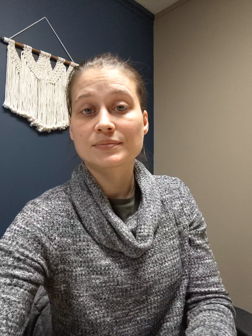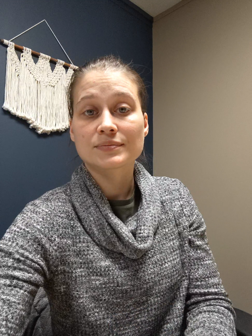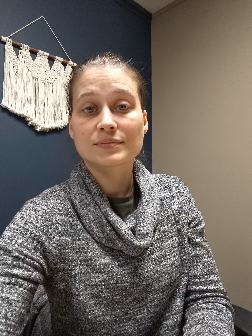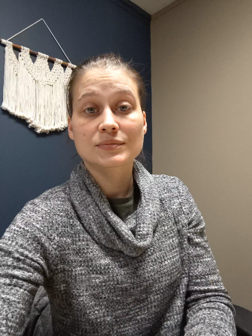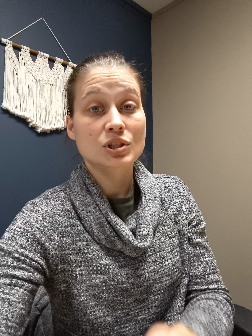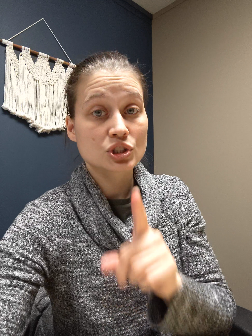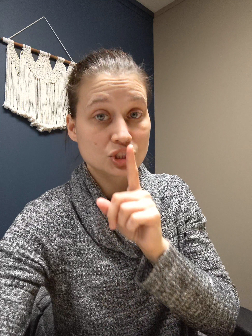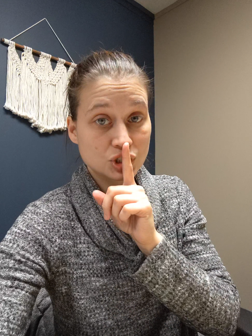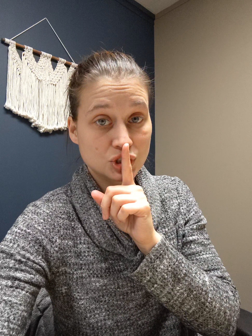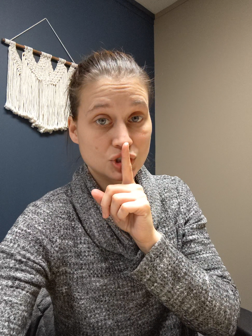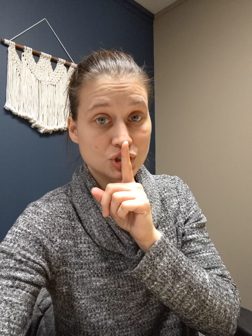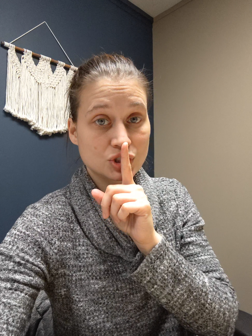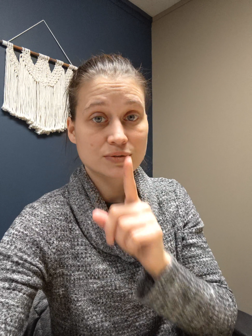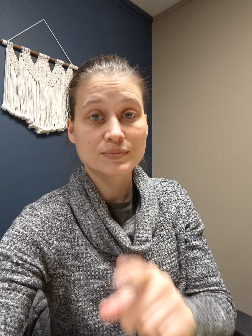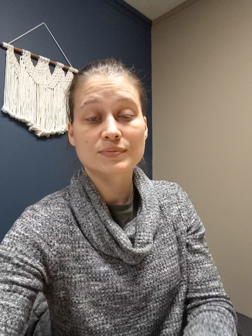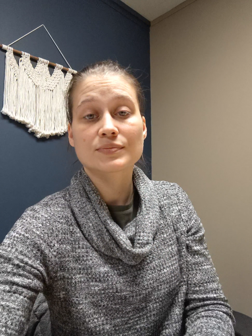shhh